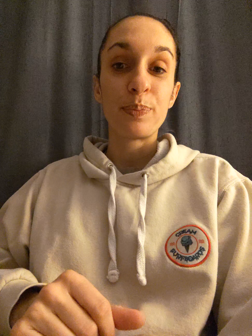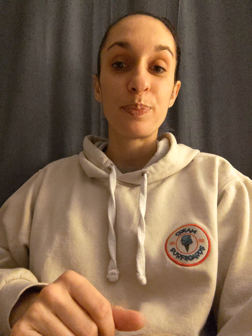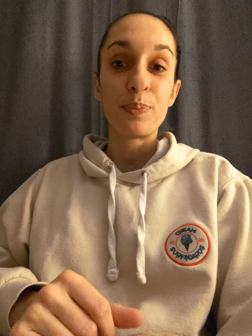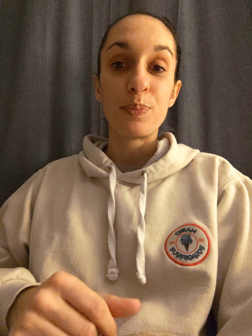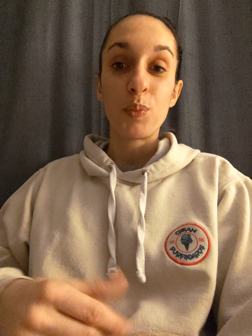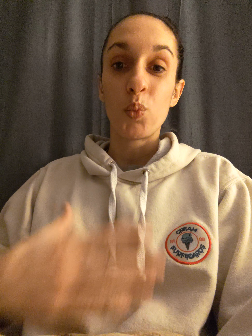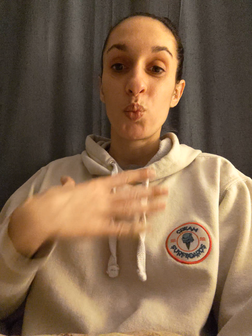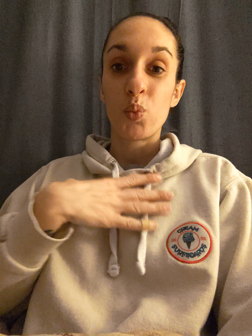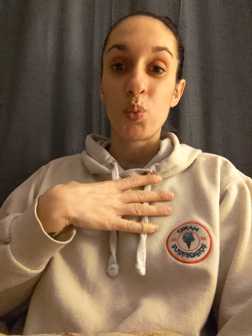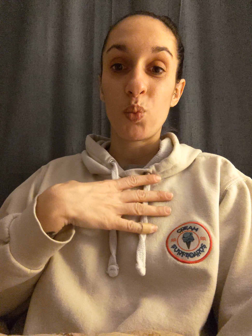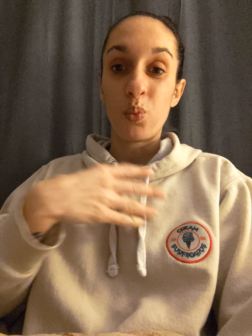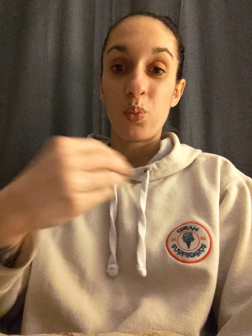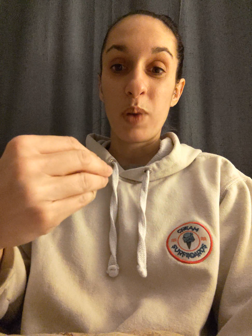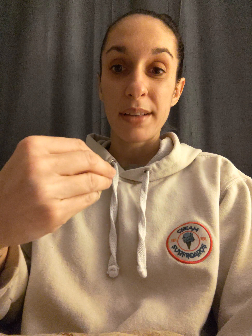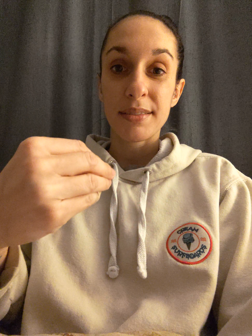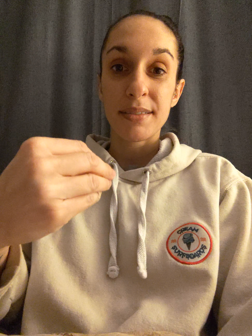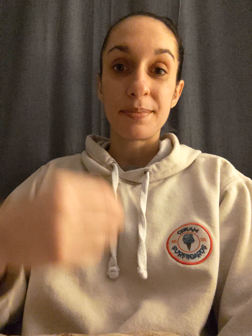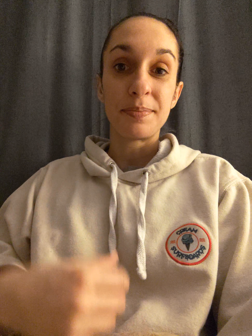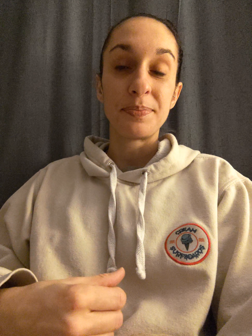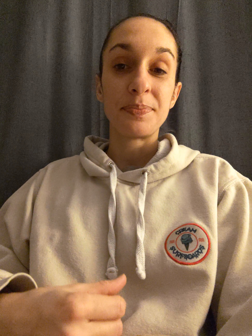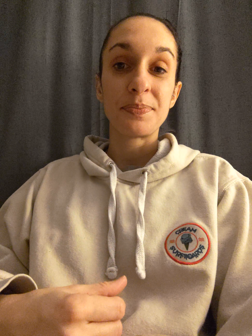white